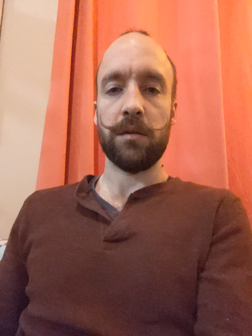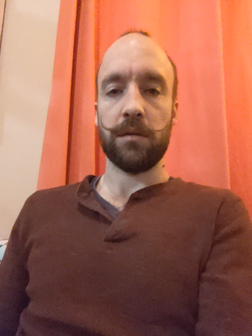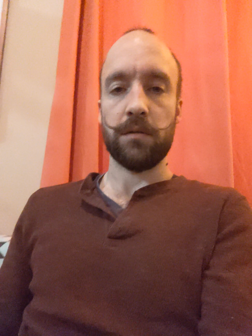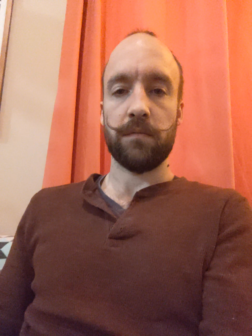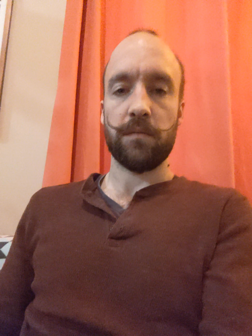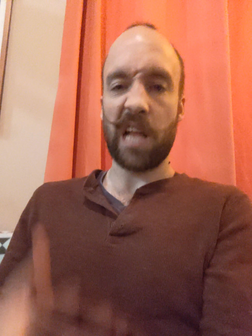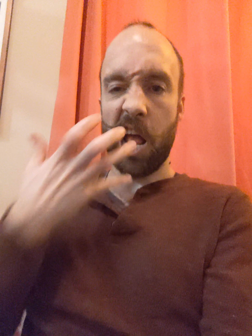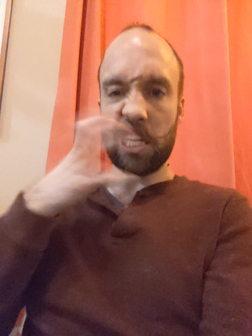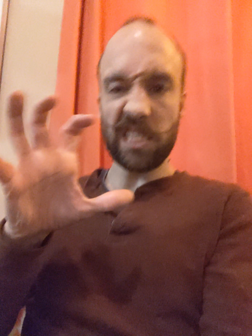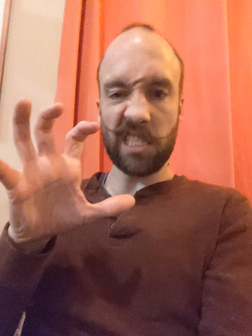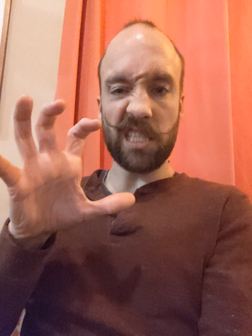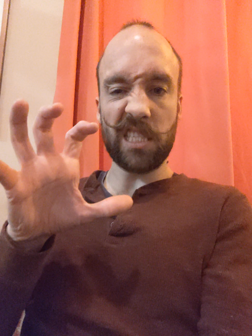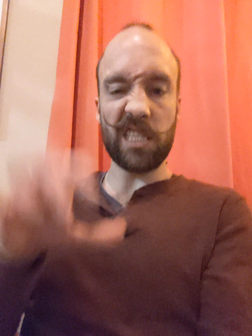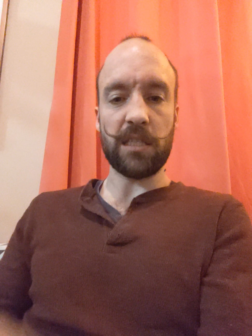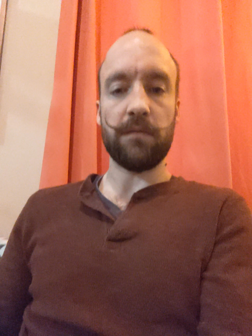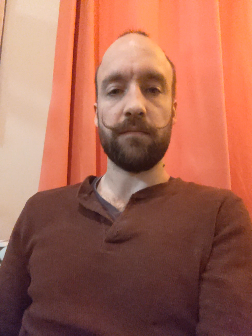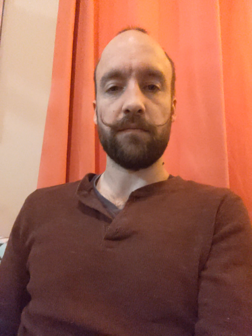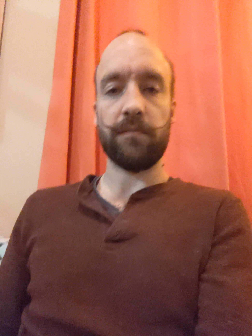hot